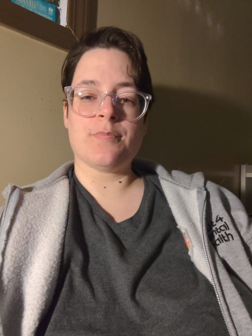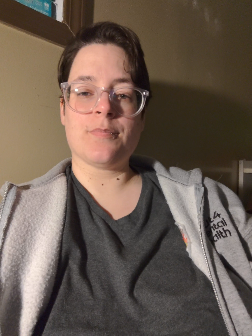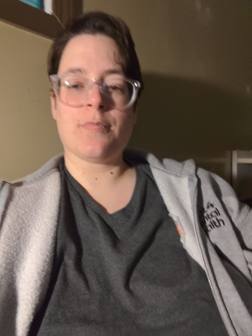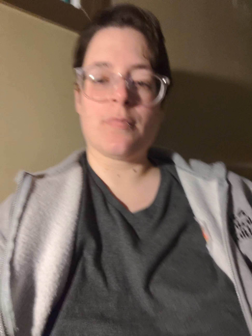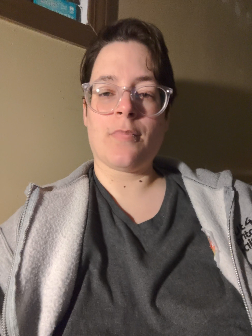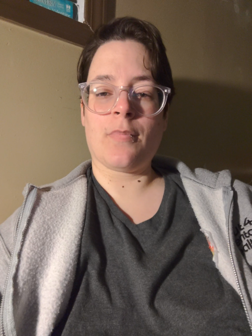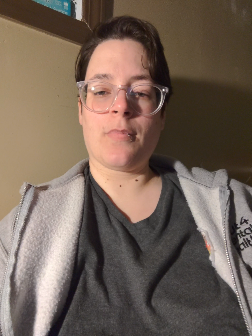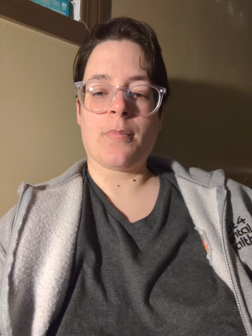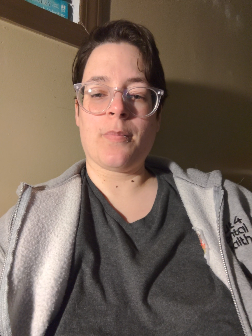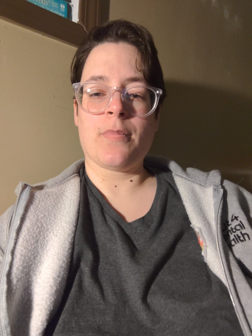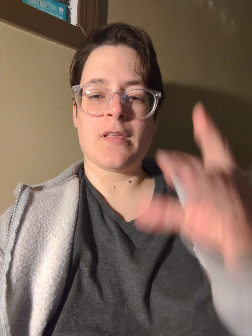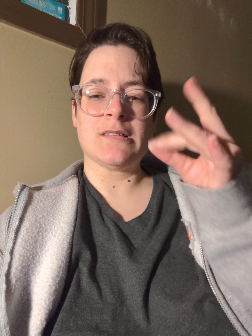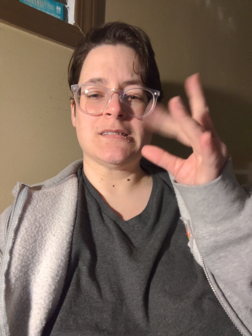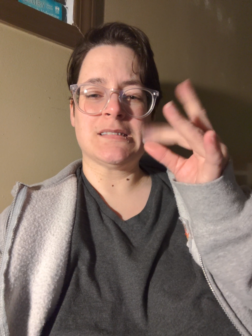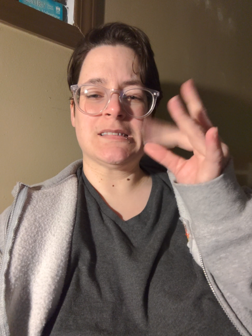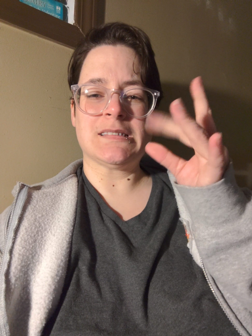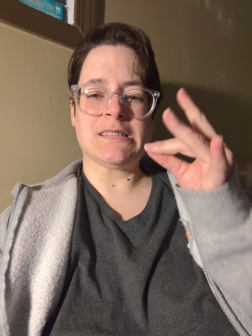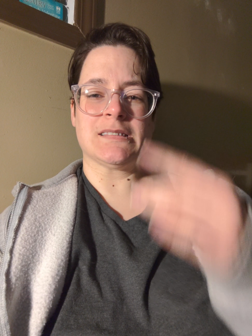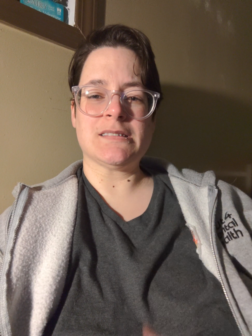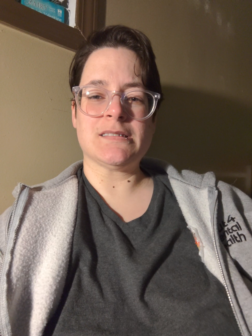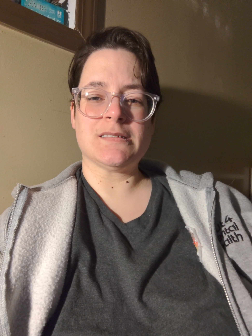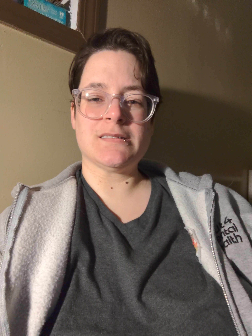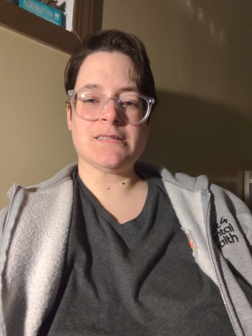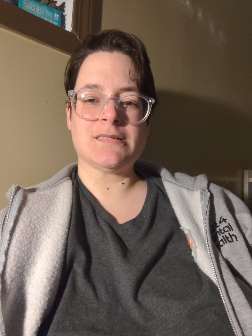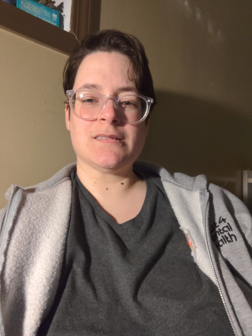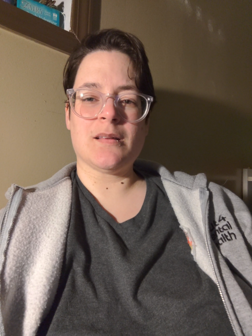sticky